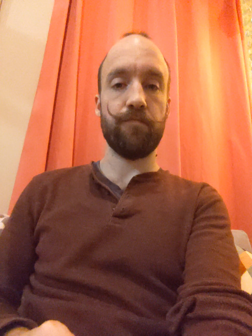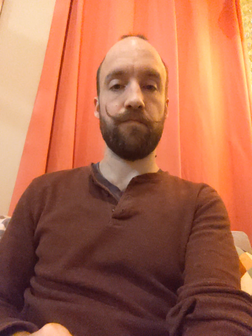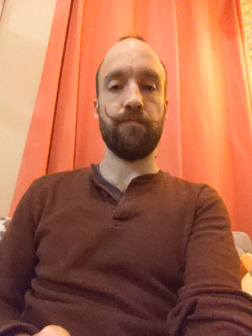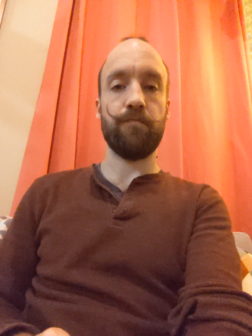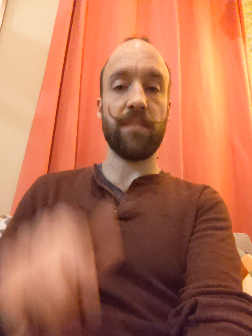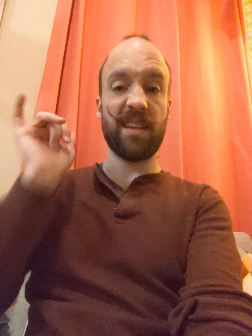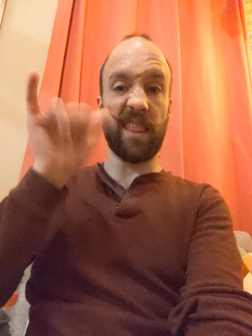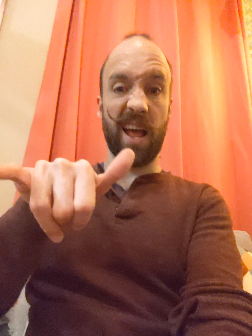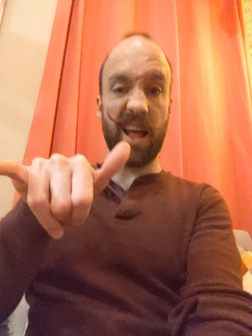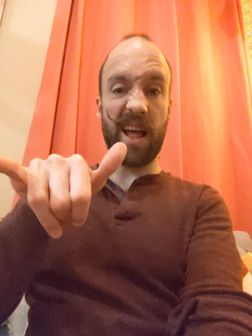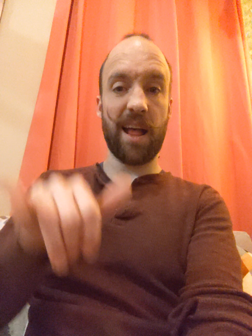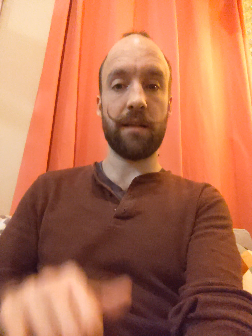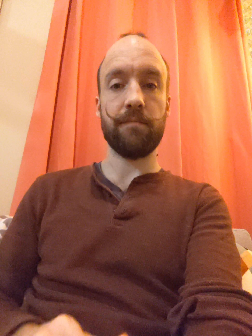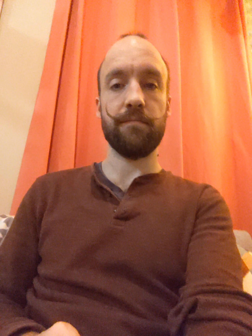that